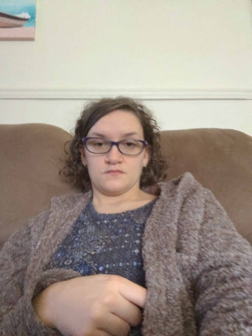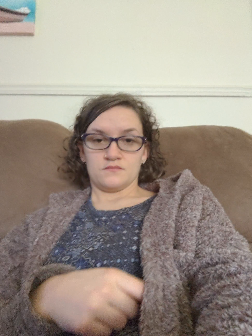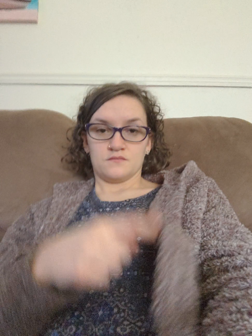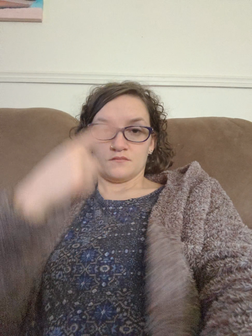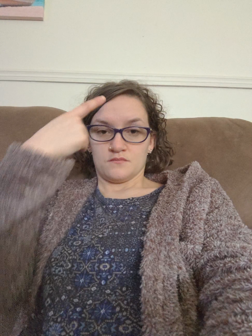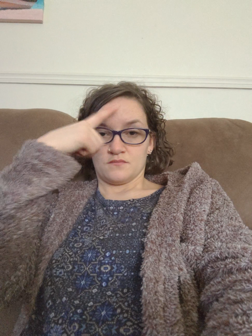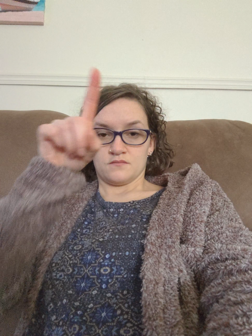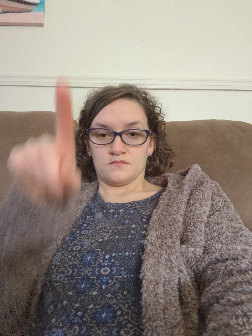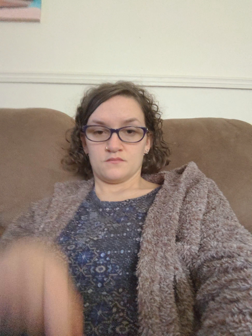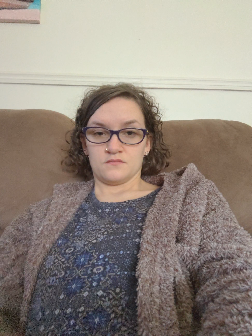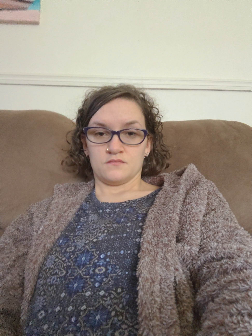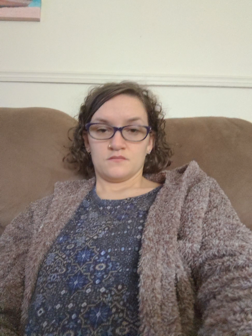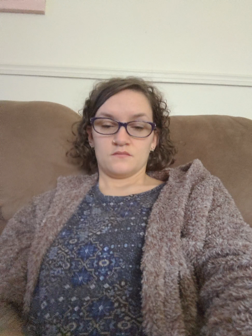for